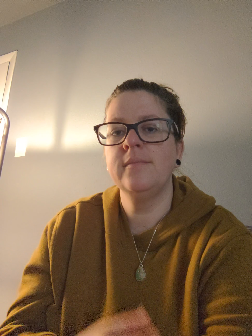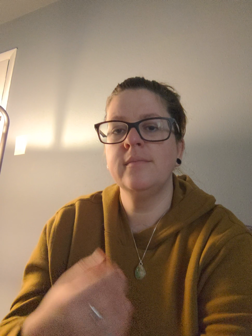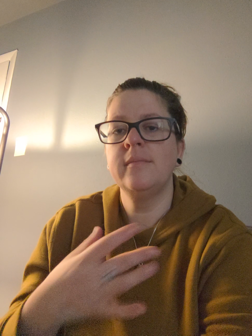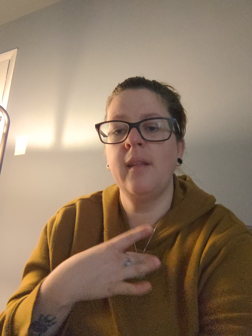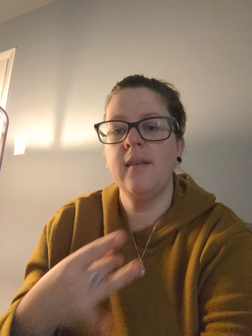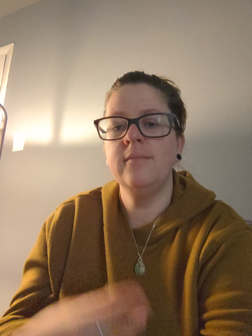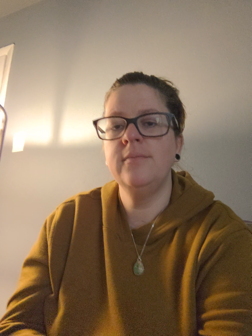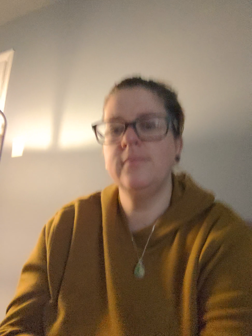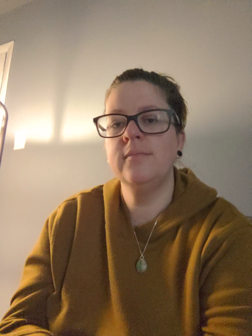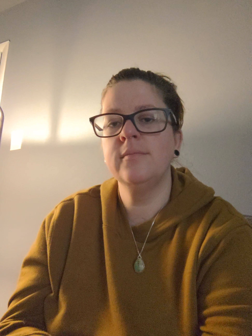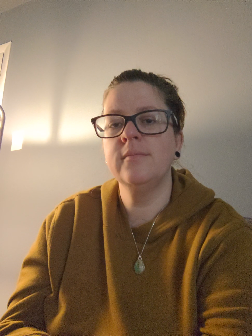like